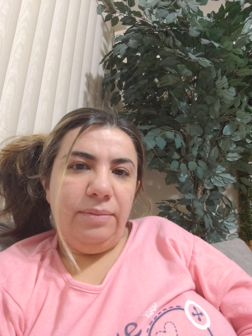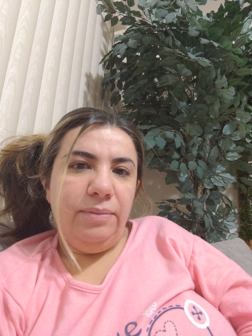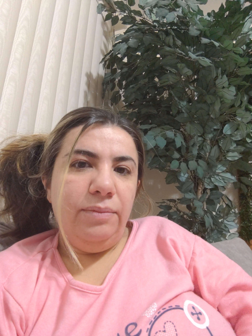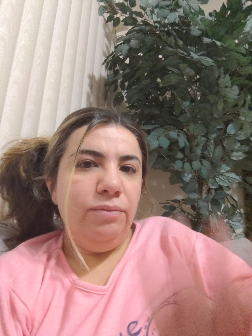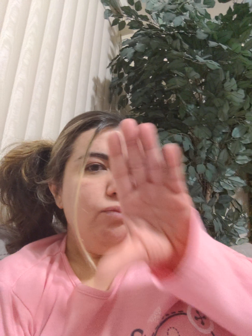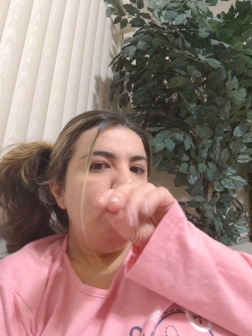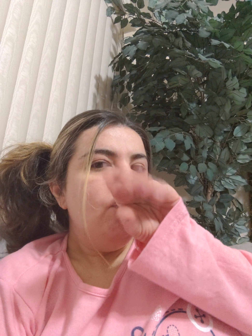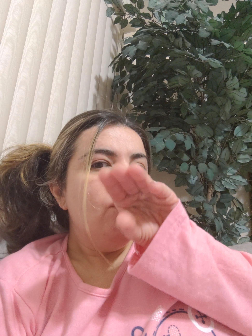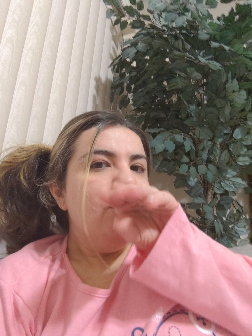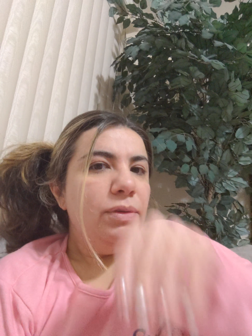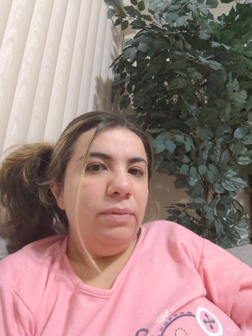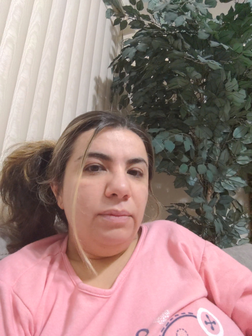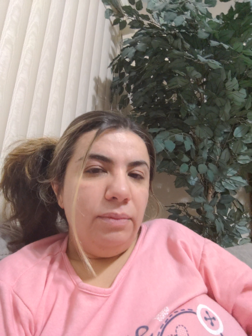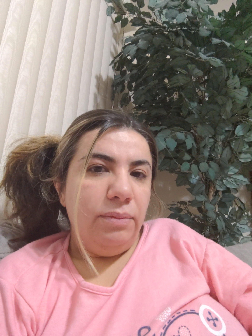duck